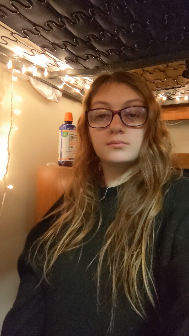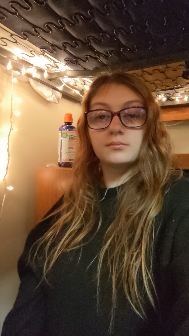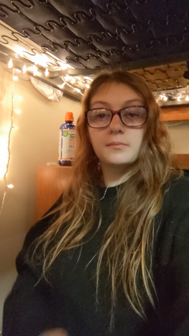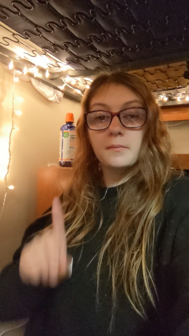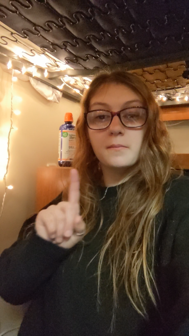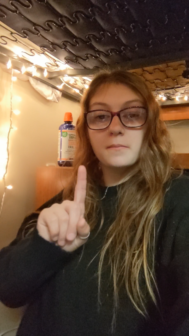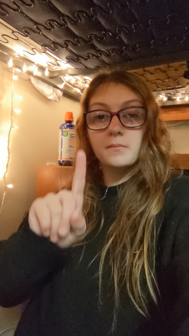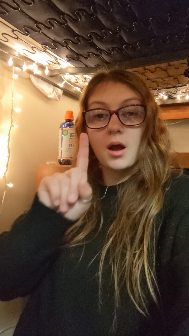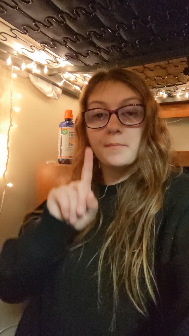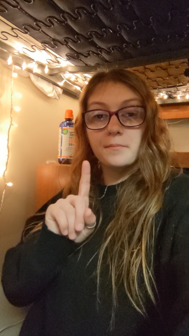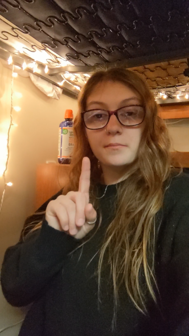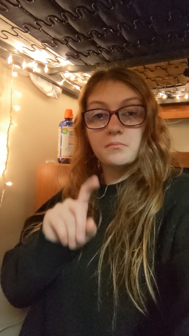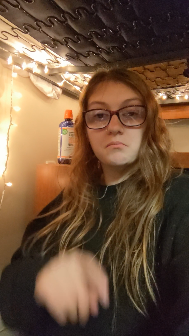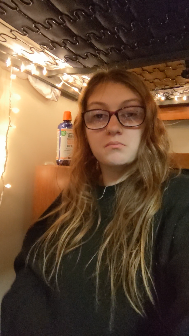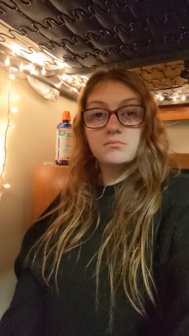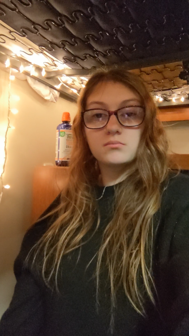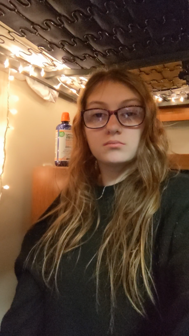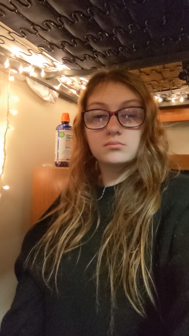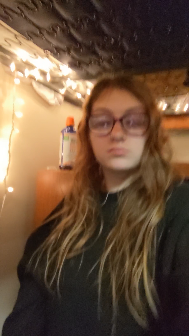bump